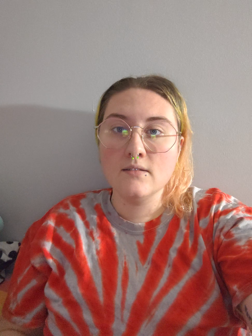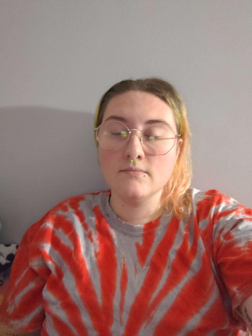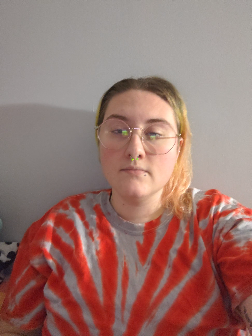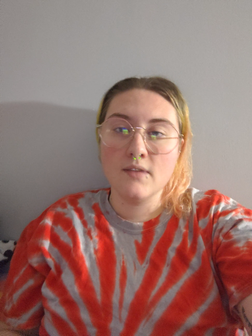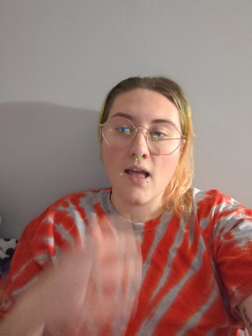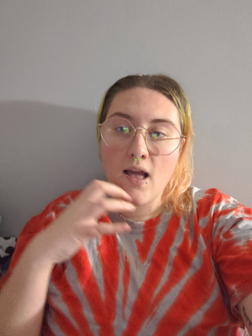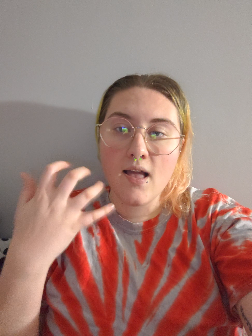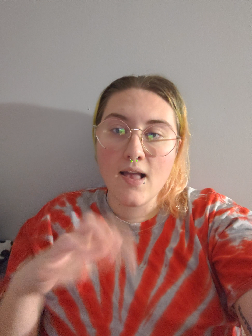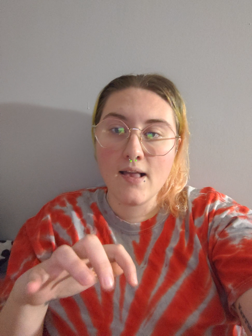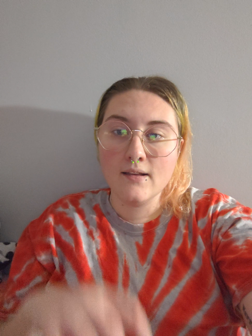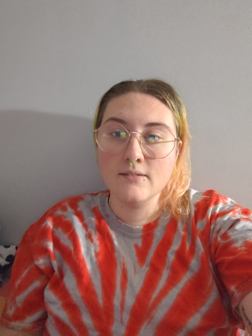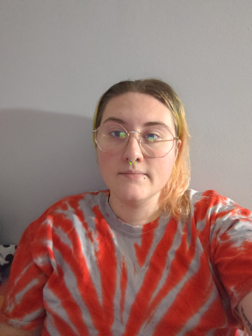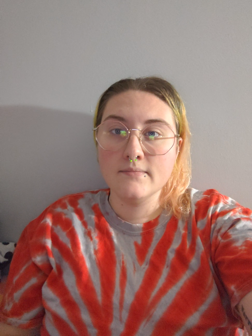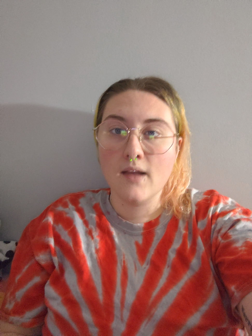hot